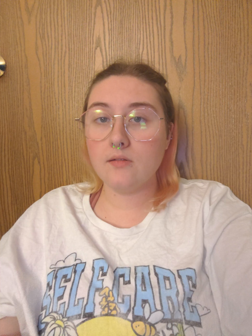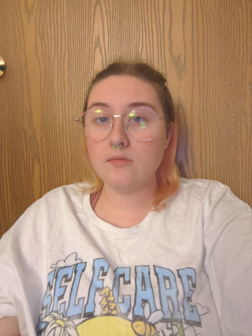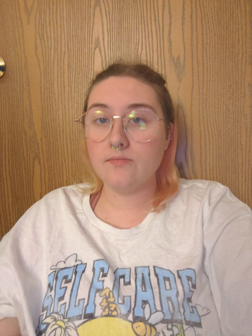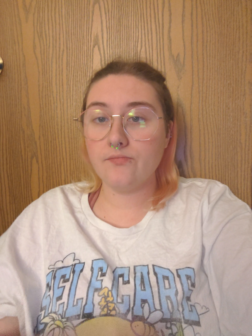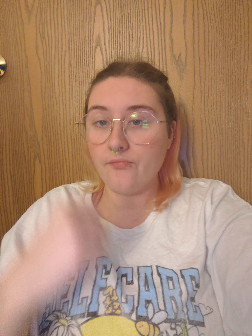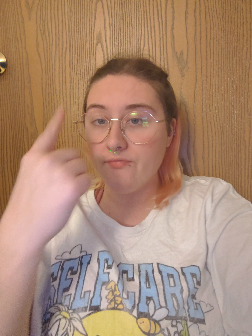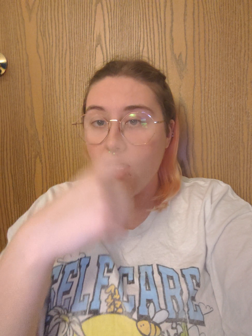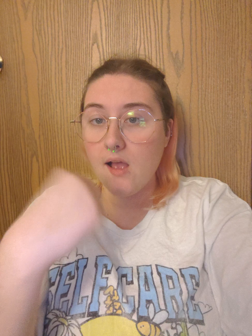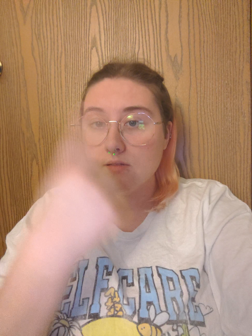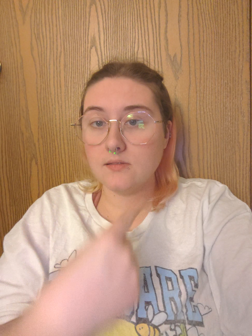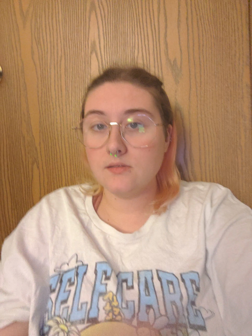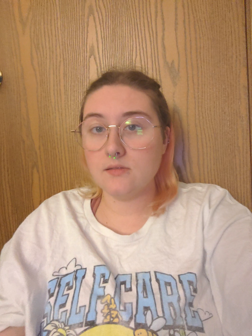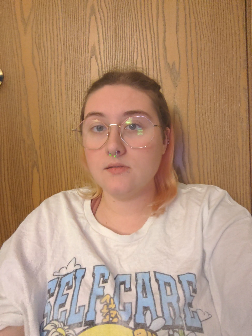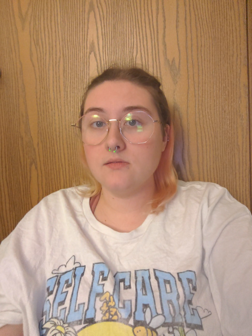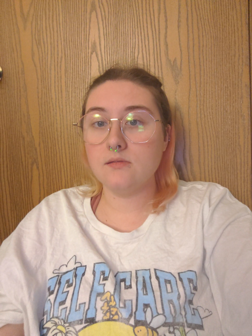face